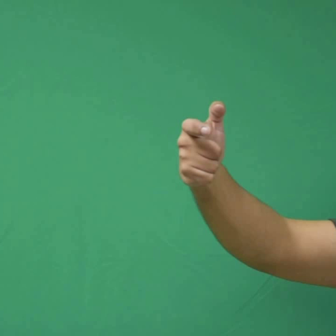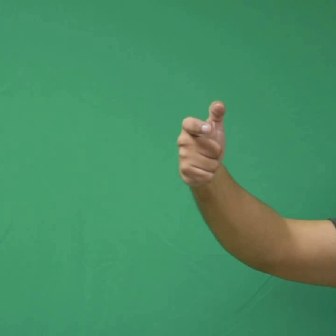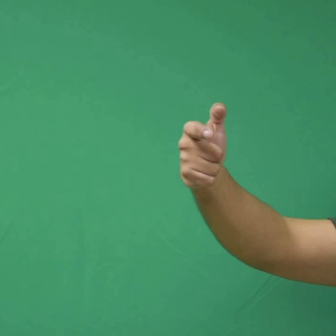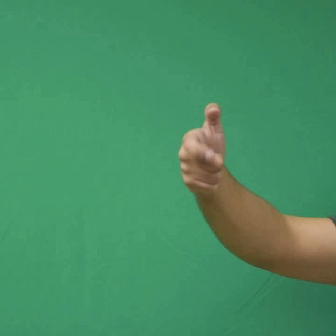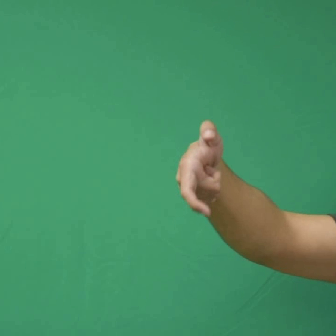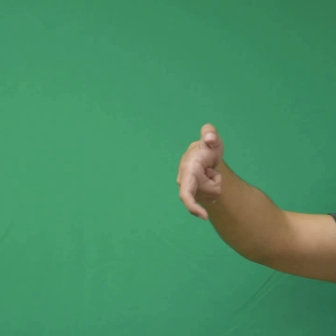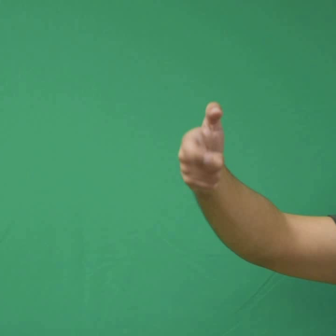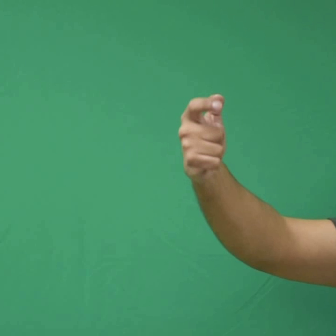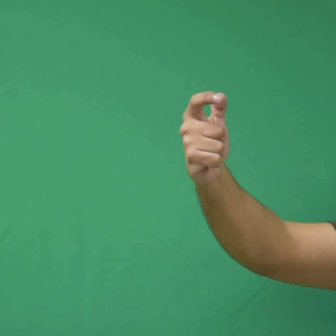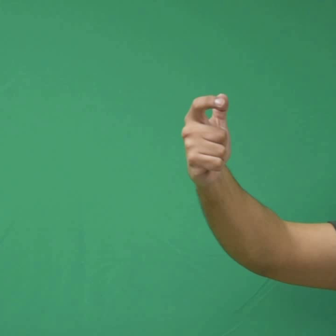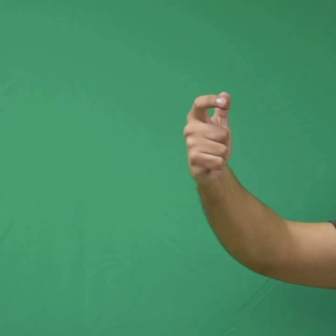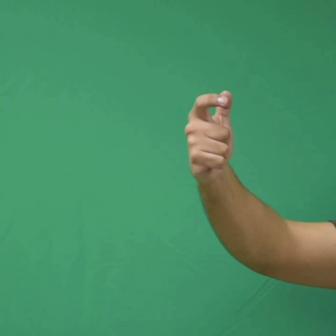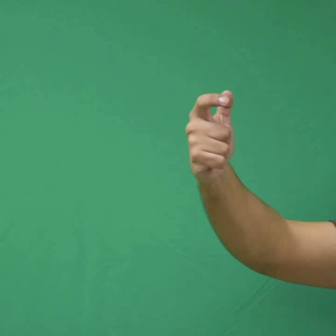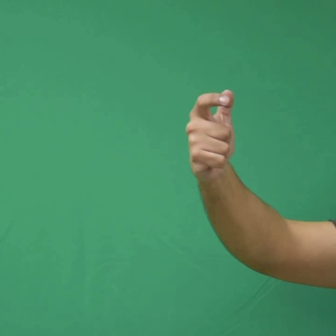Q